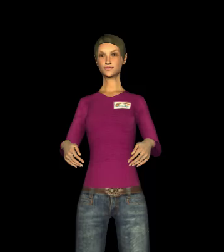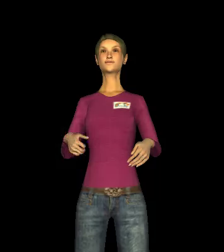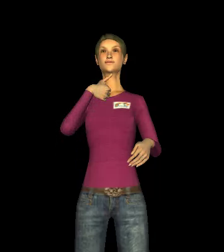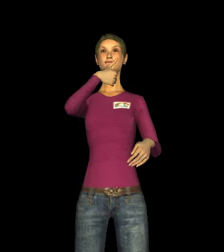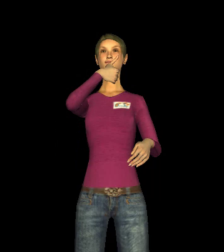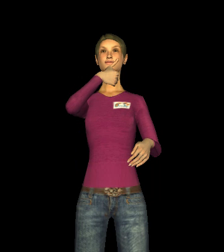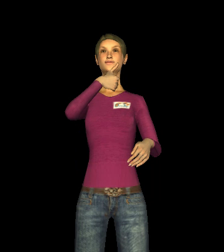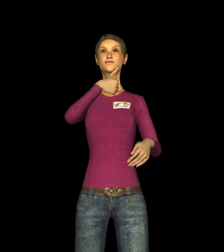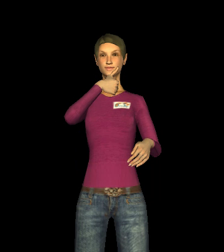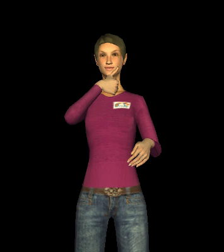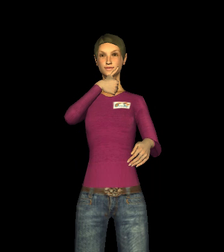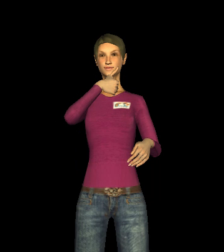ألم